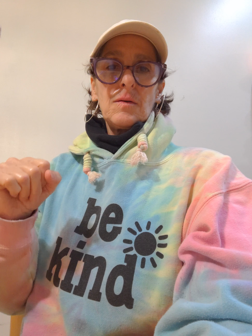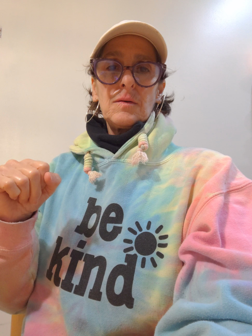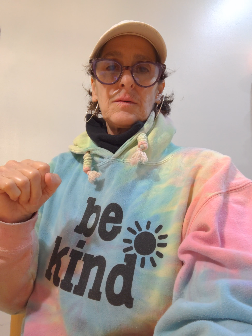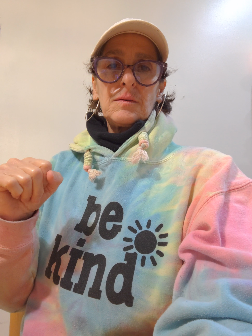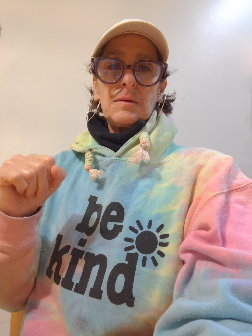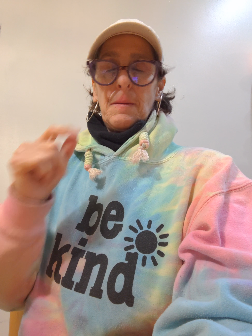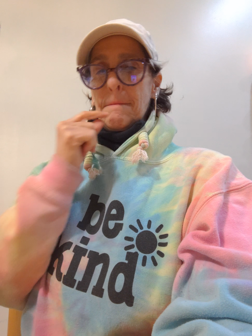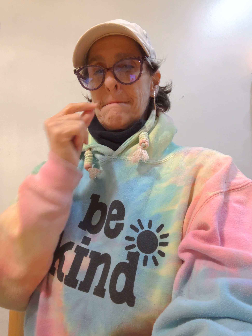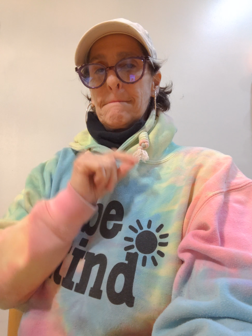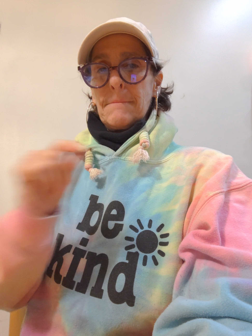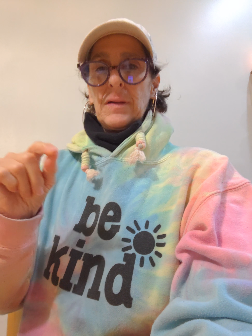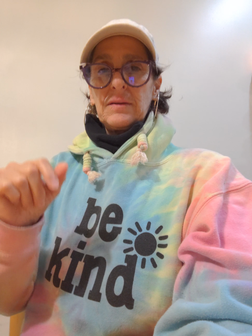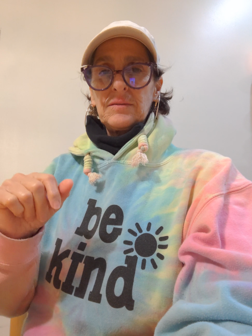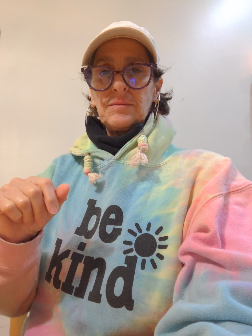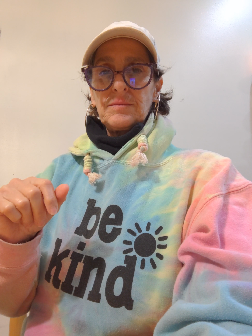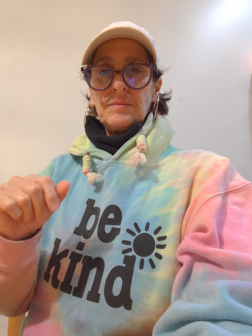pen